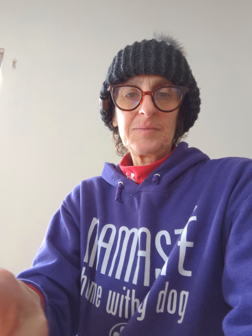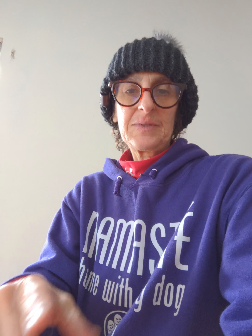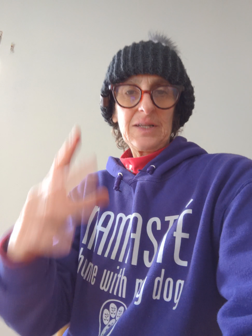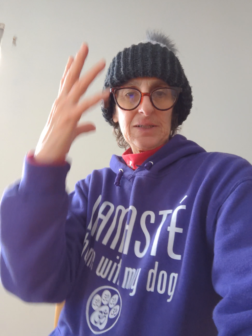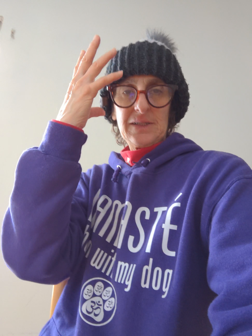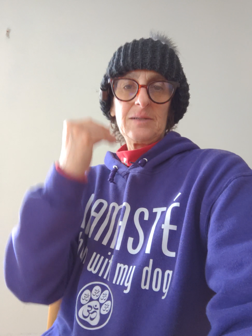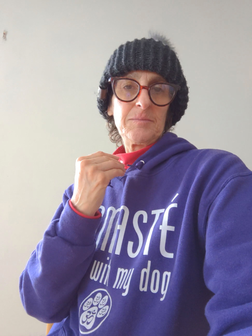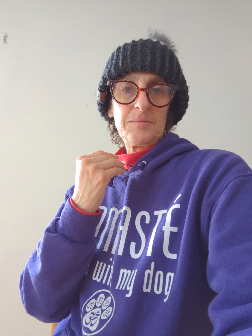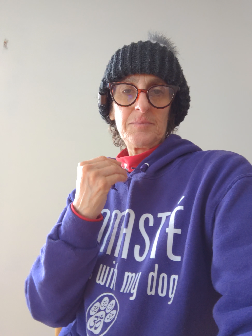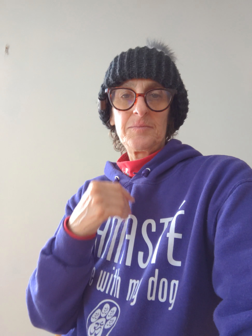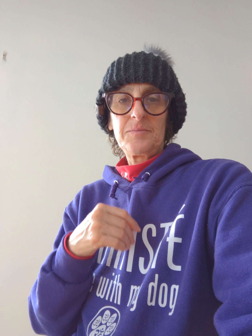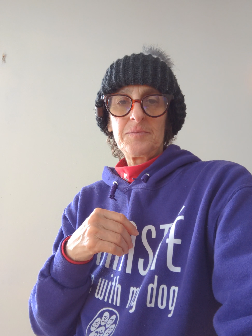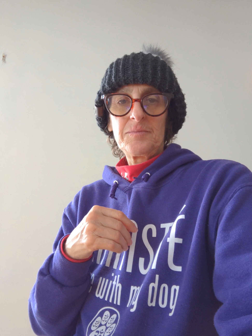sleep